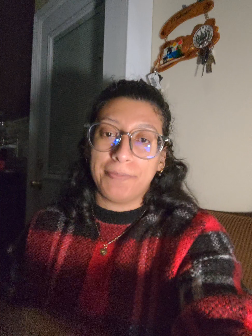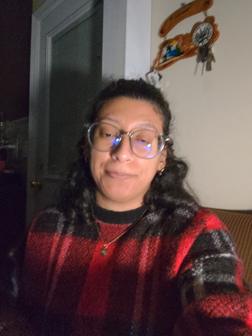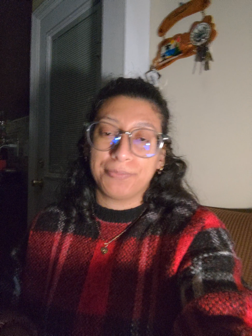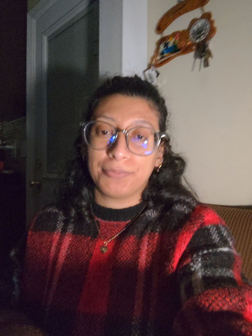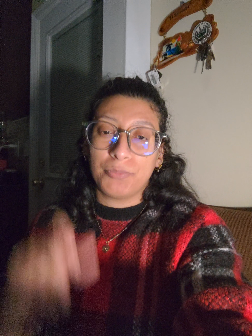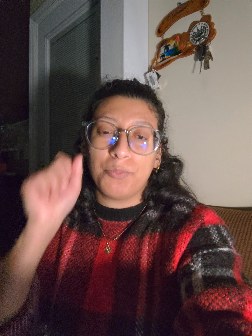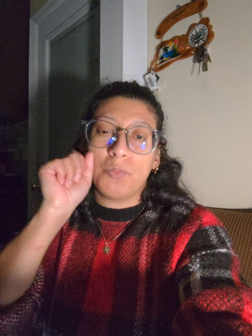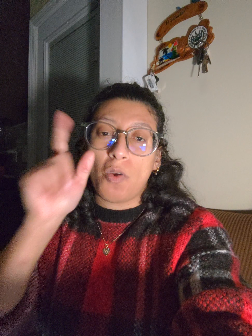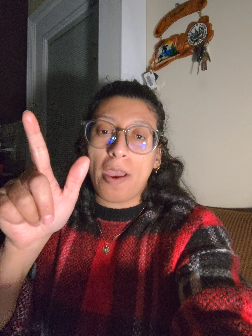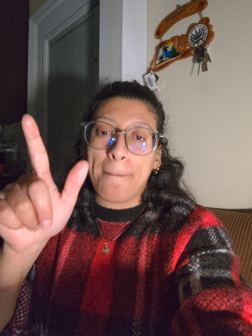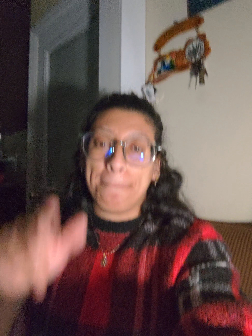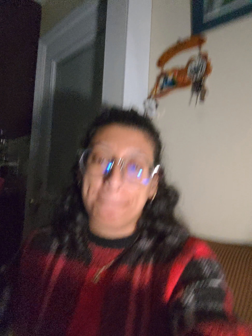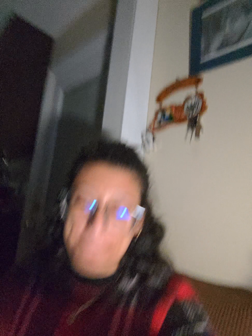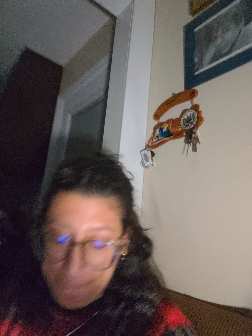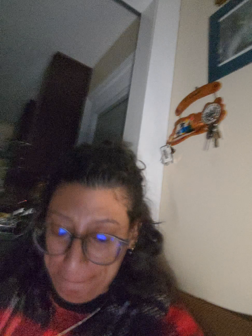wake